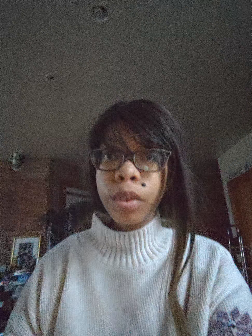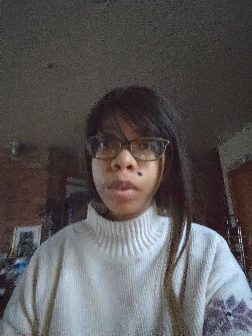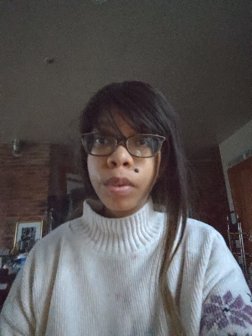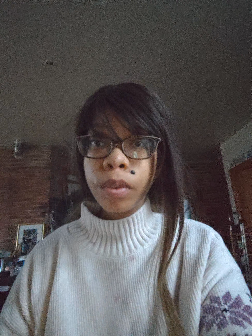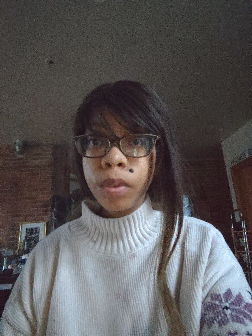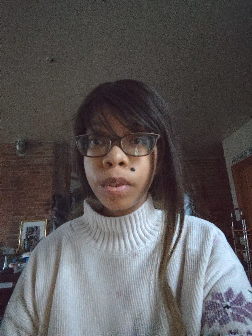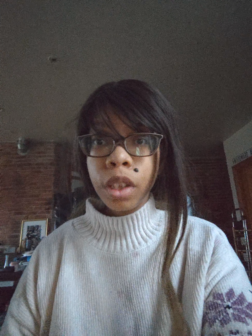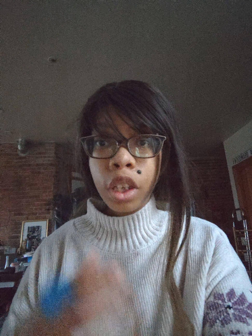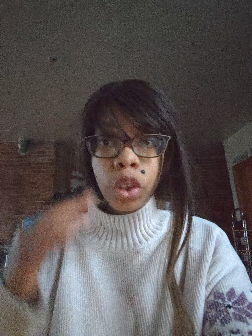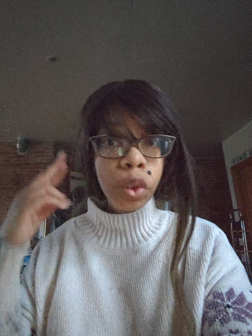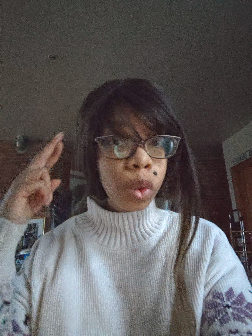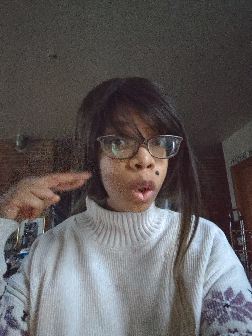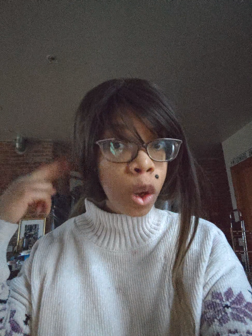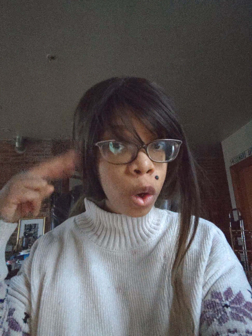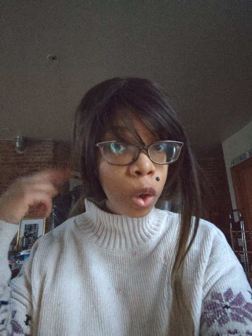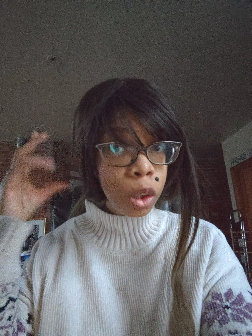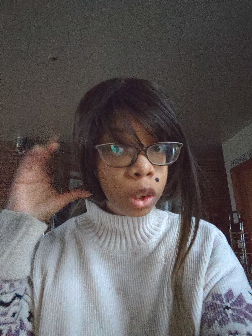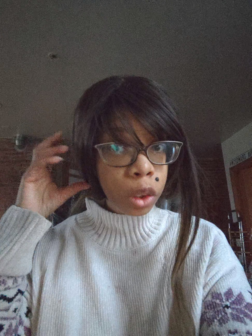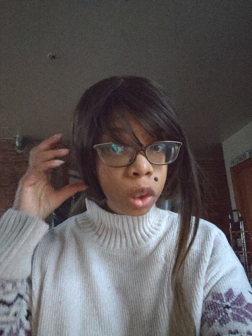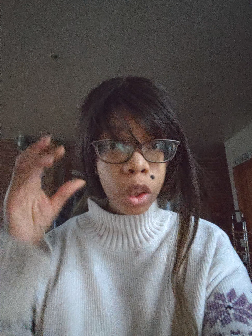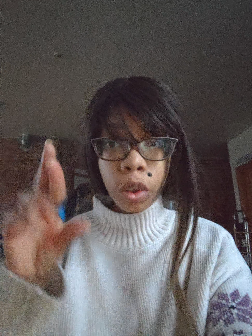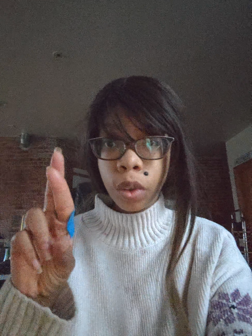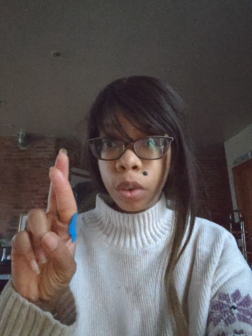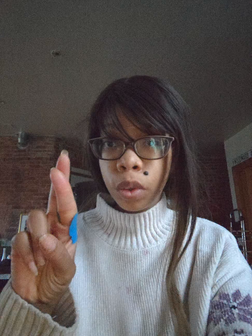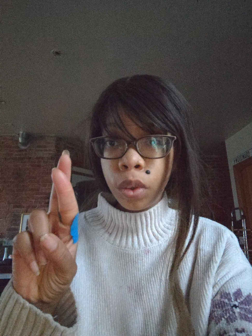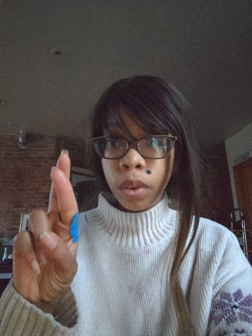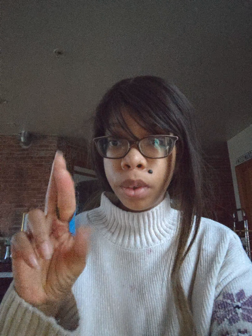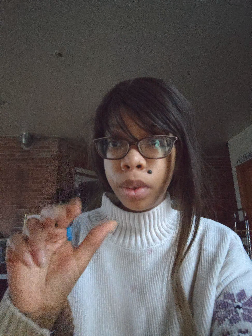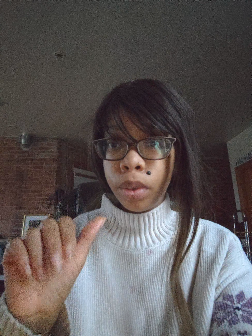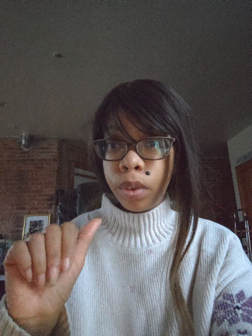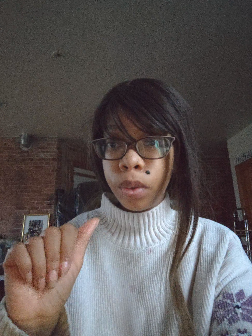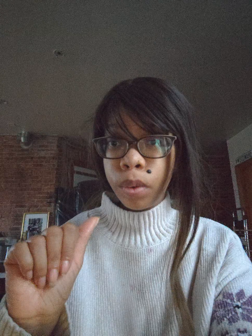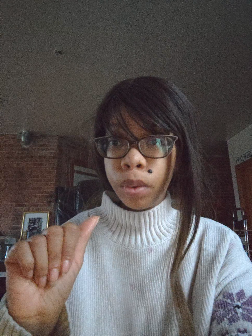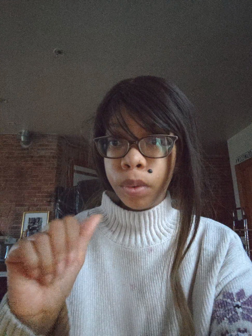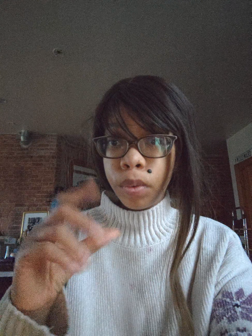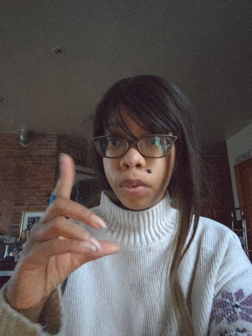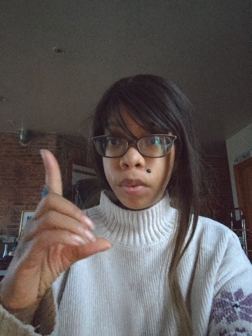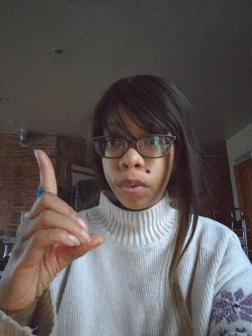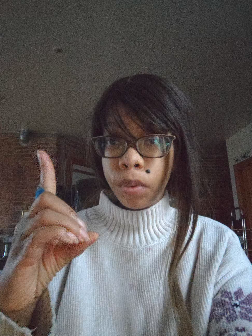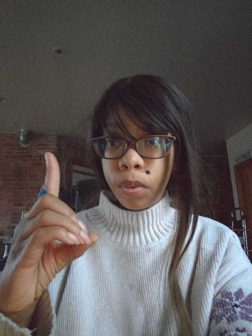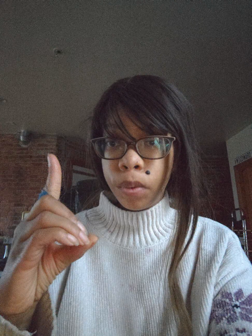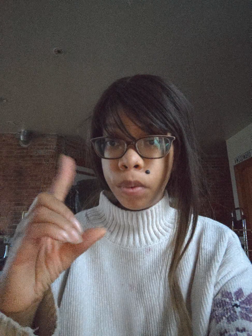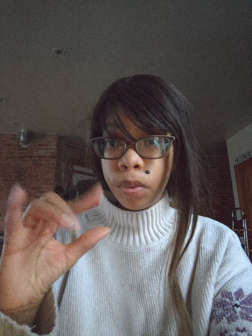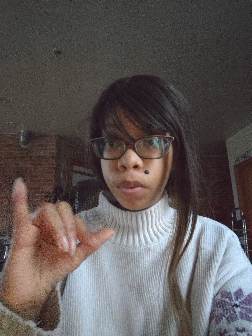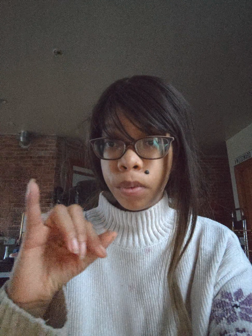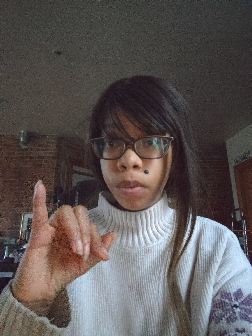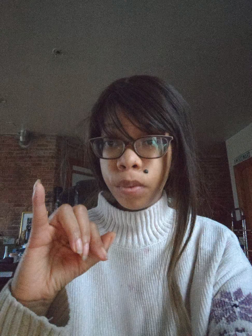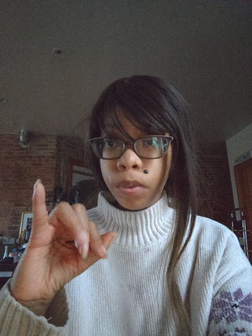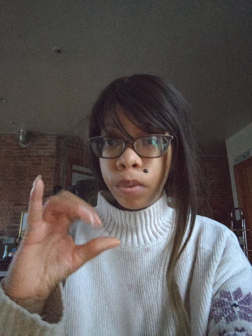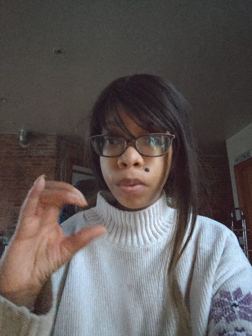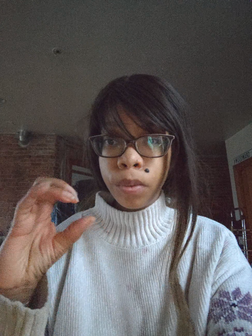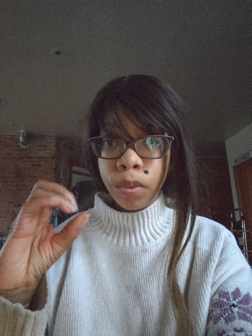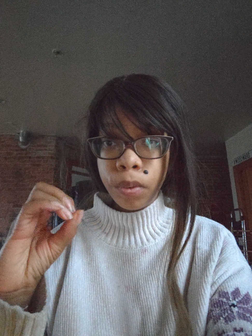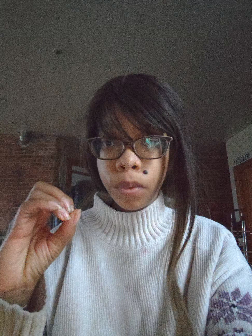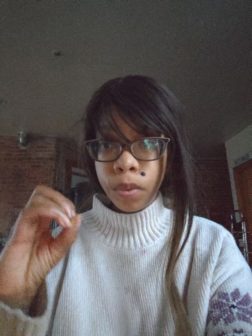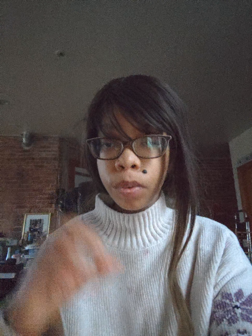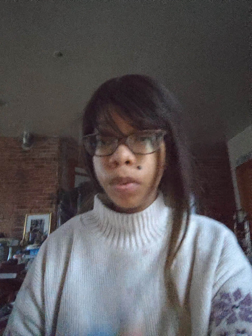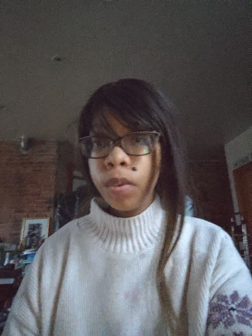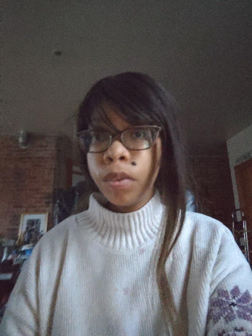radio